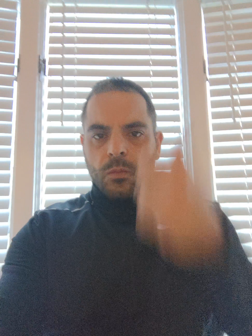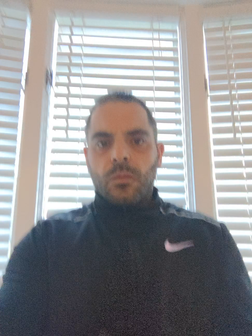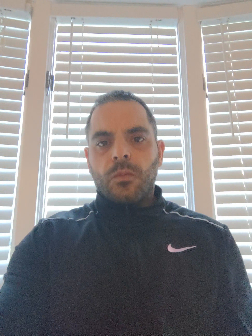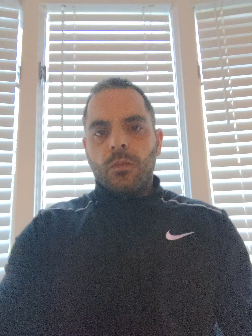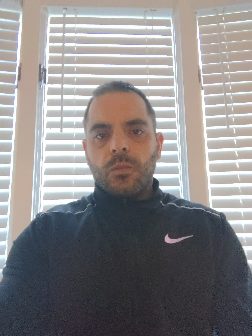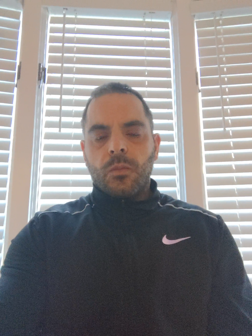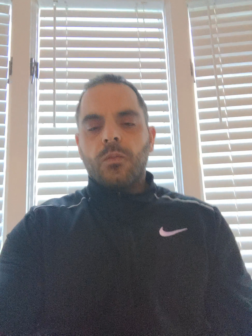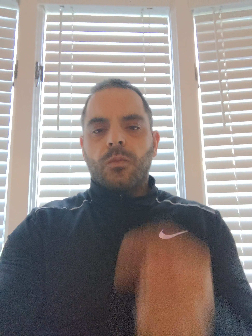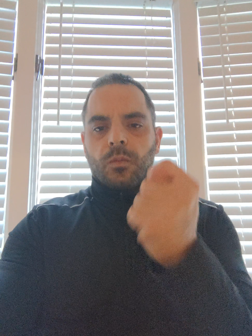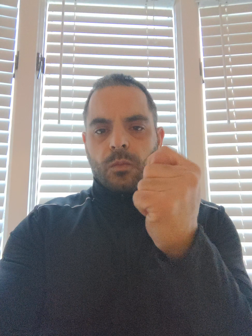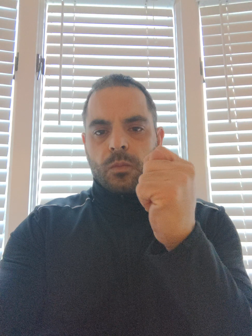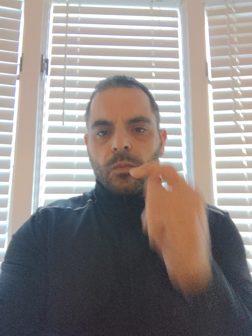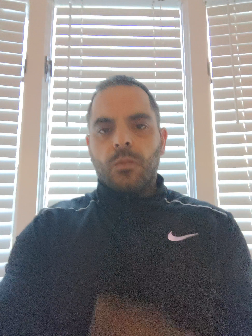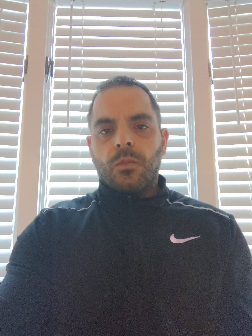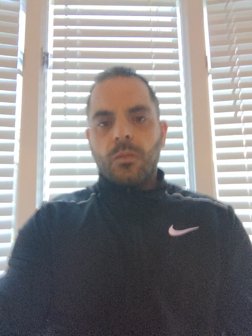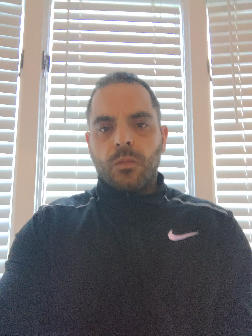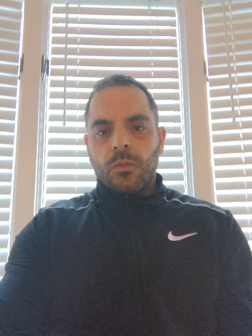toy